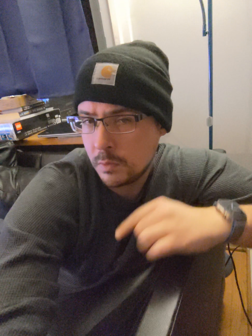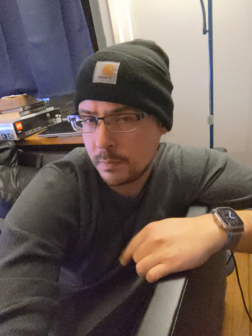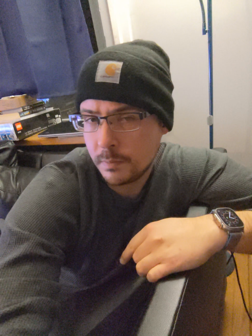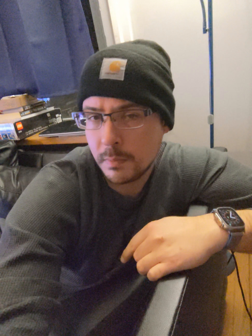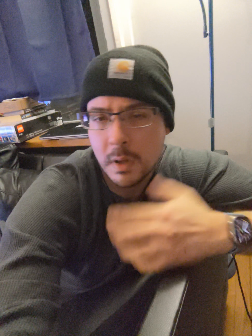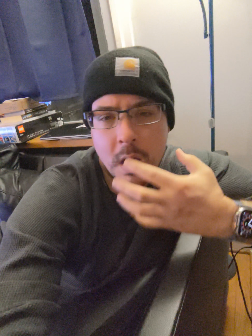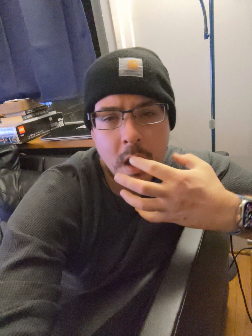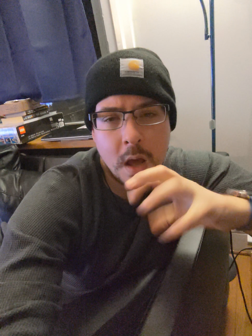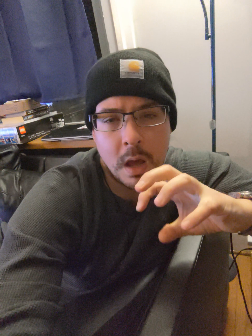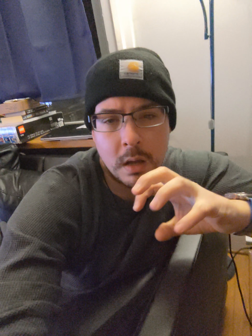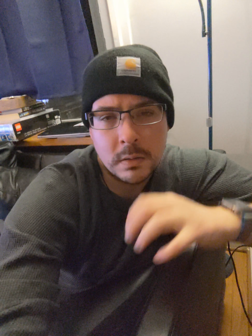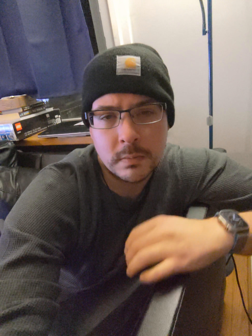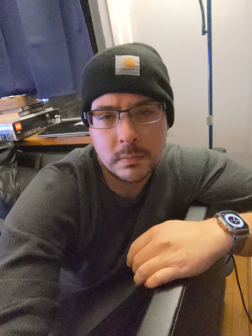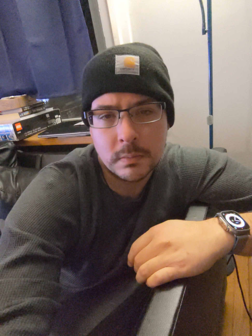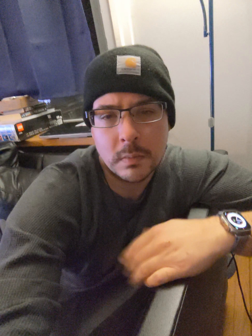hot